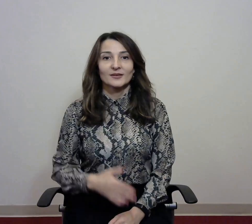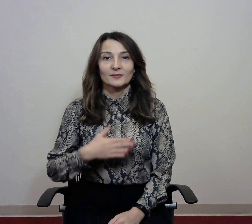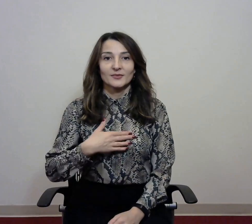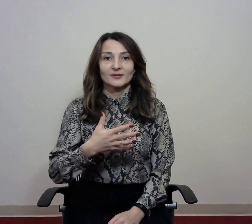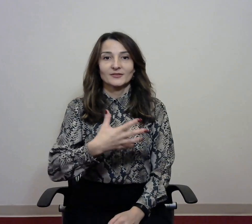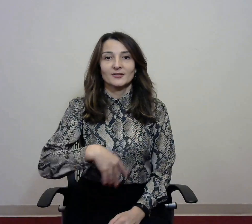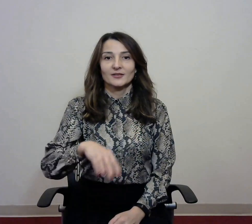biz